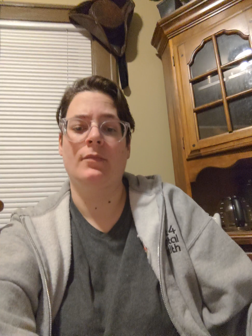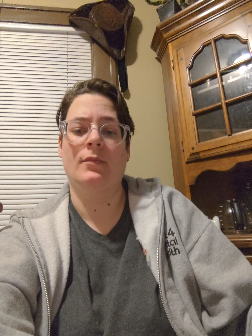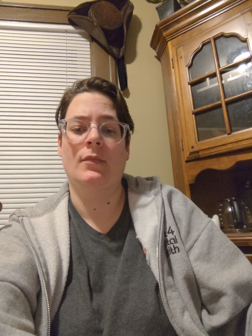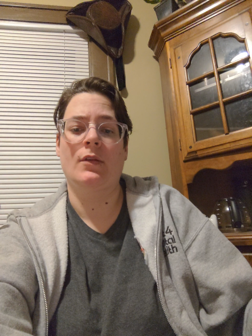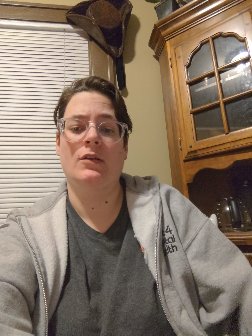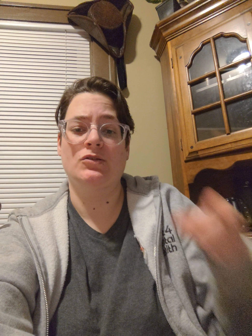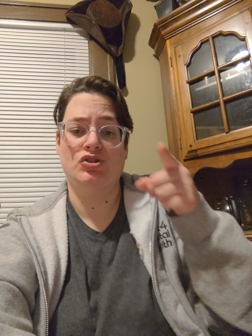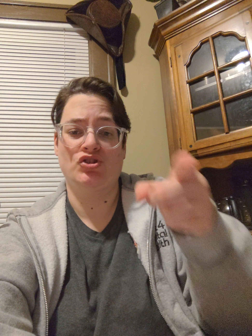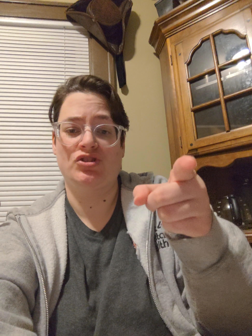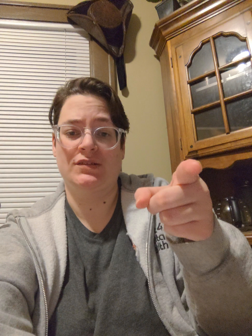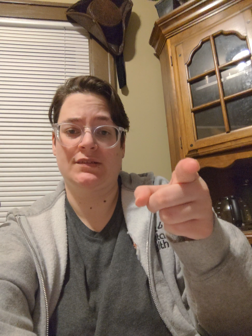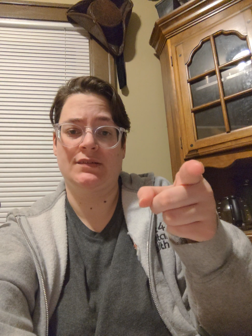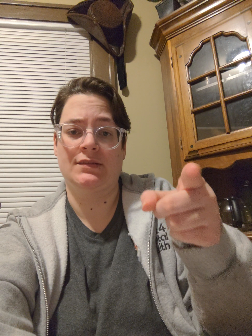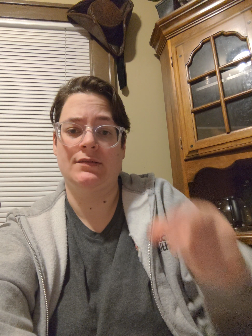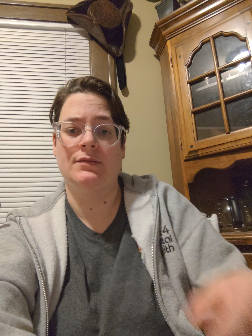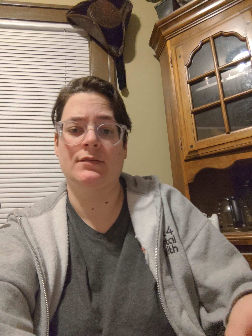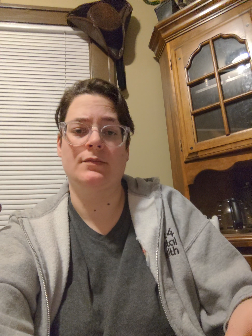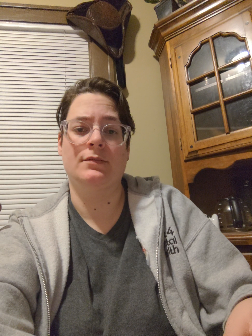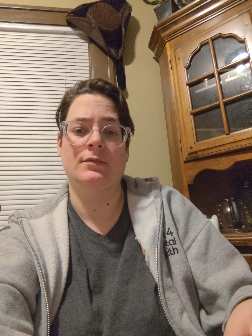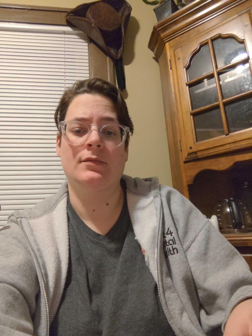he/she/it